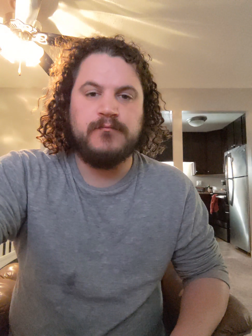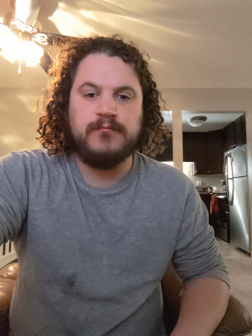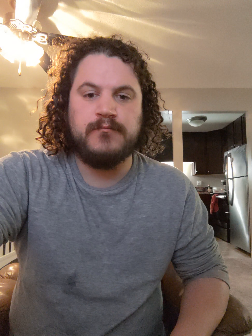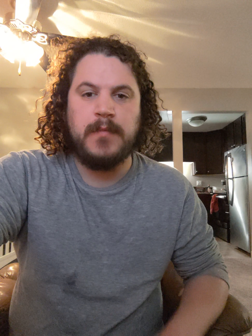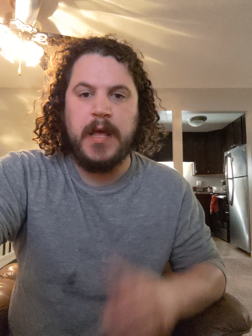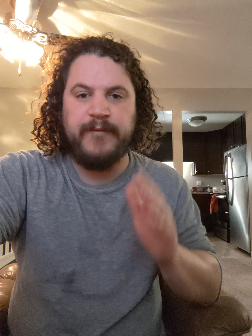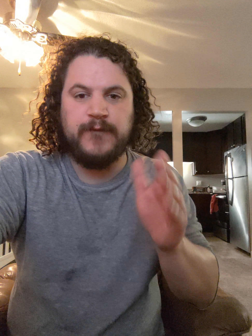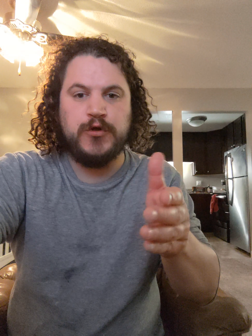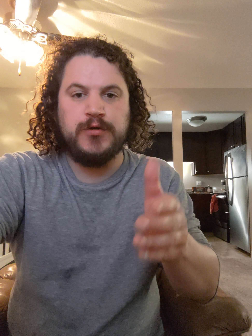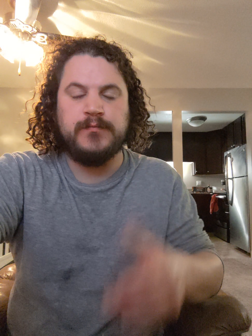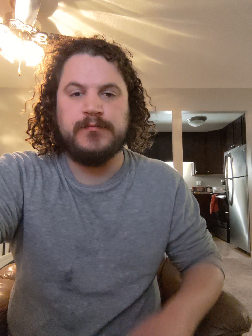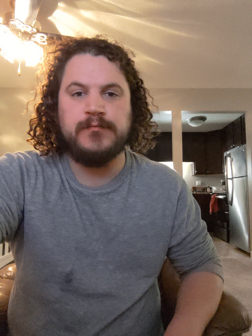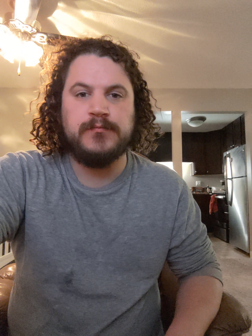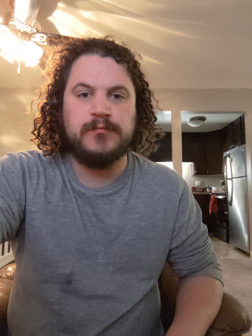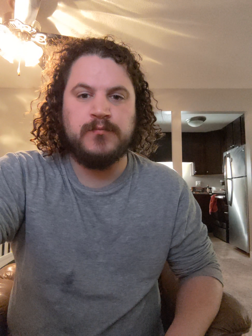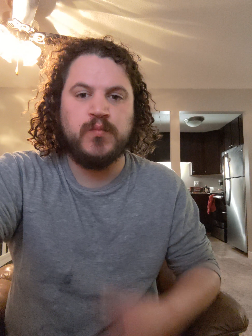after